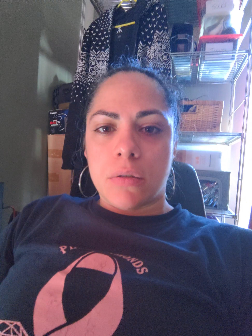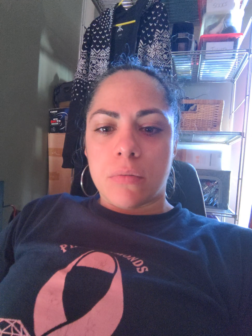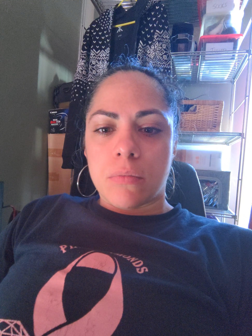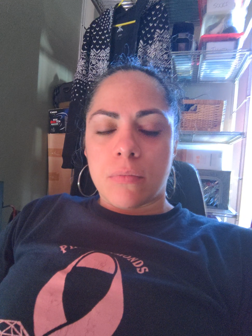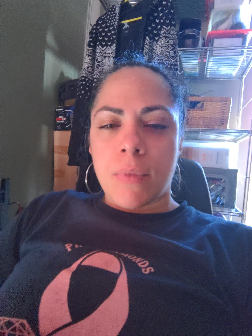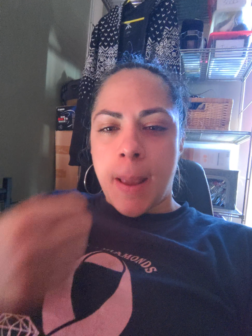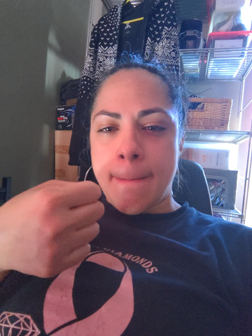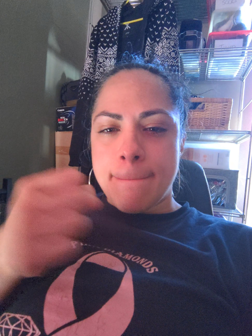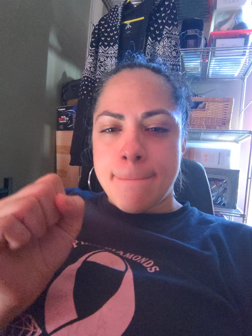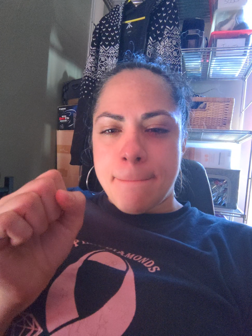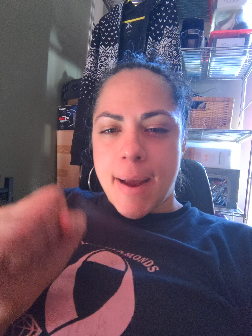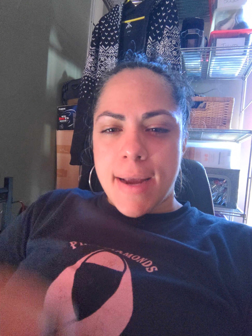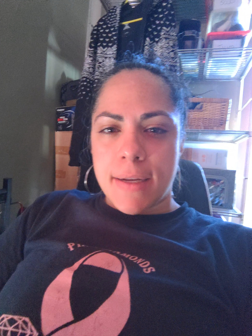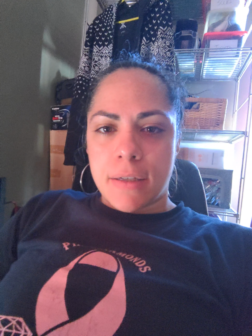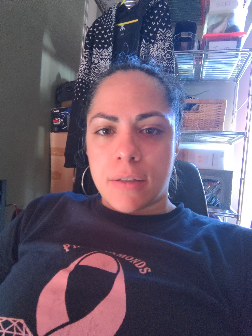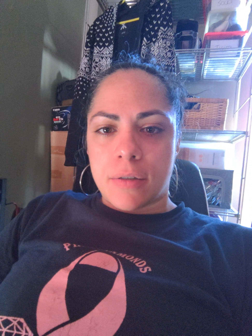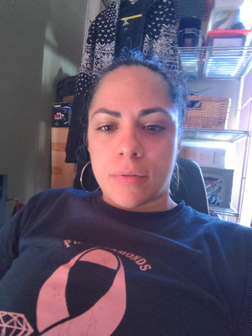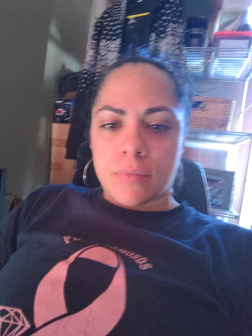make